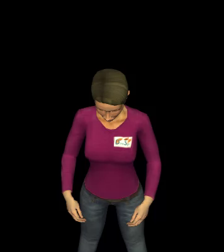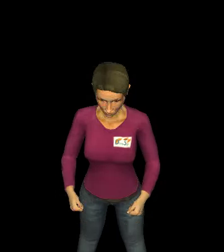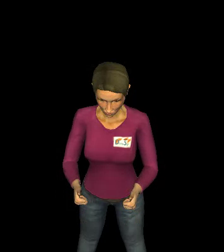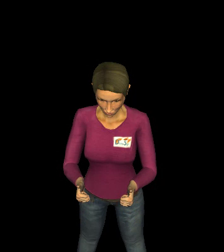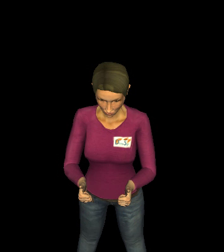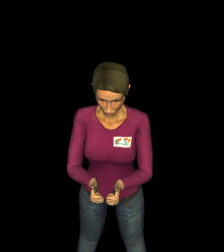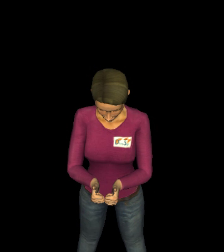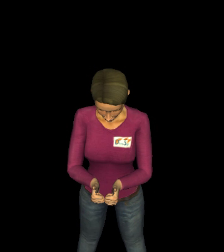مع